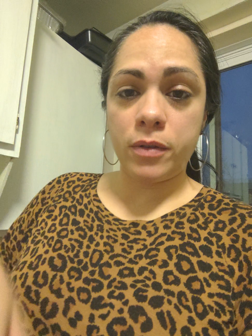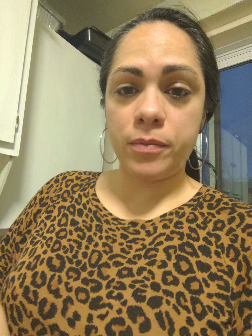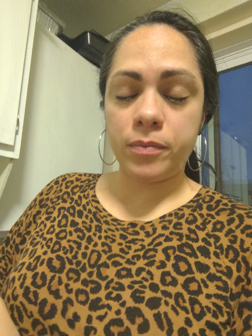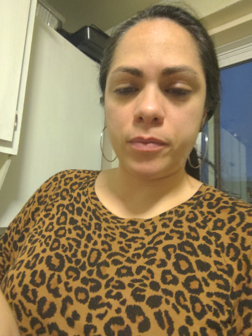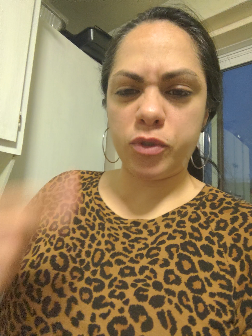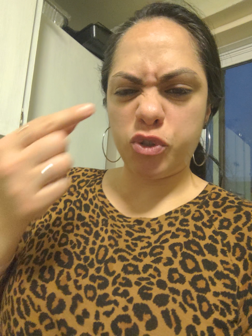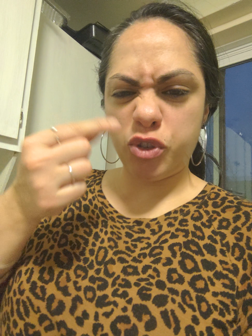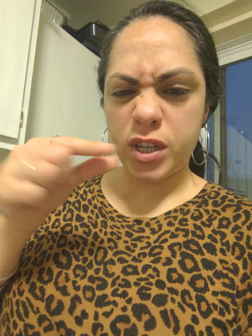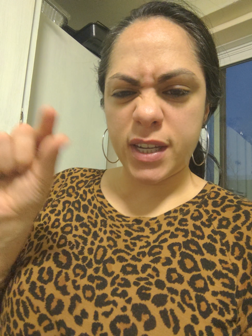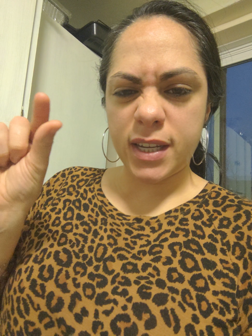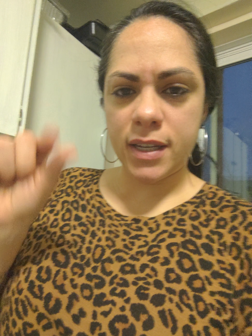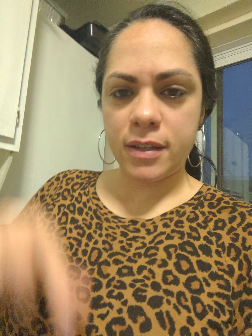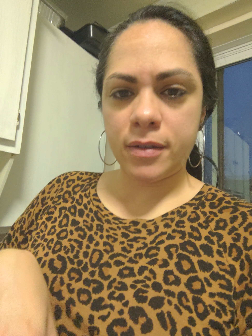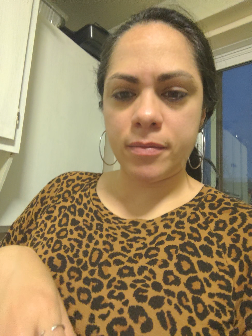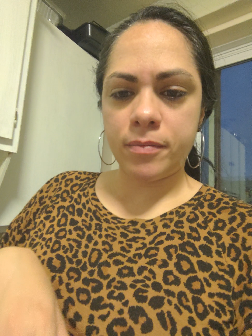green